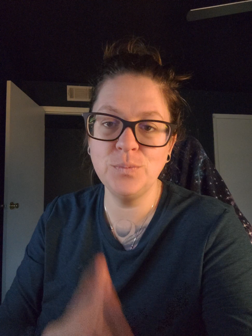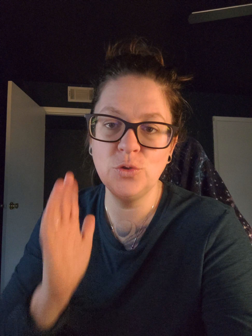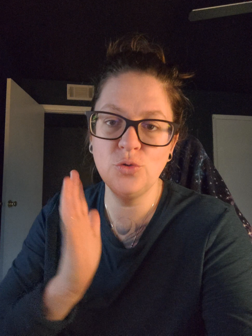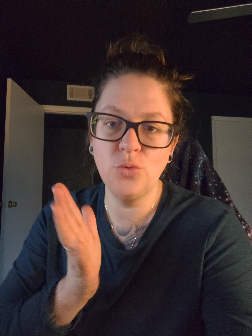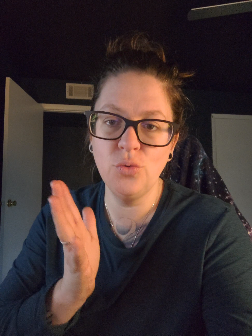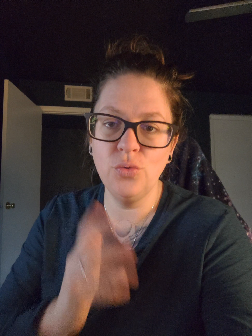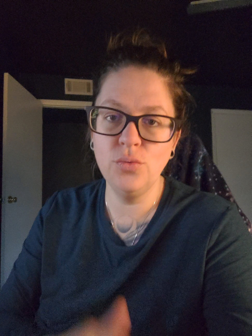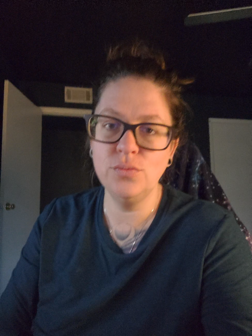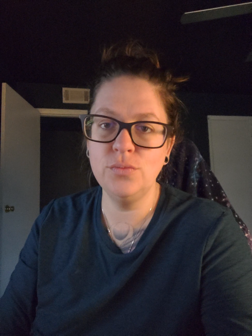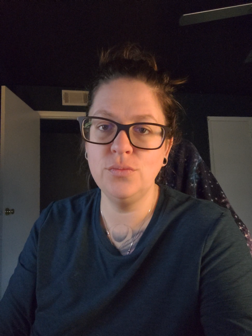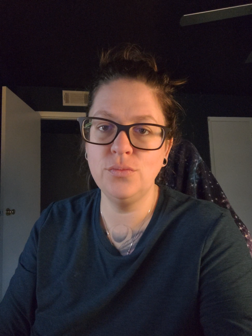talk